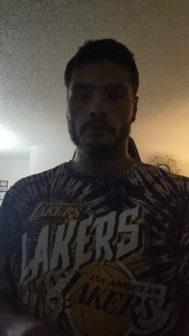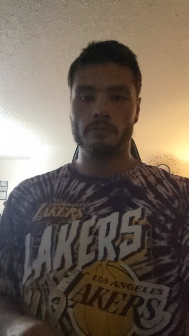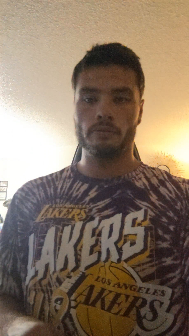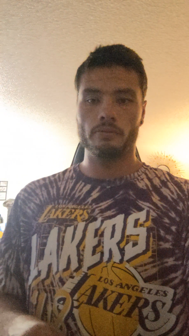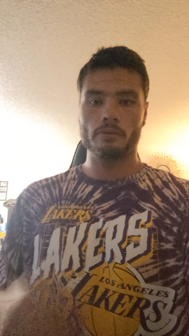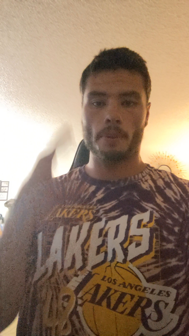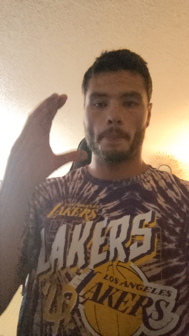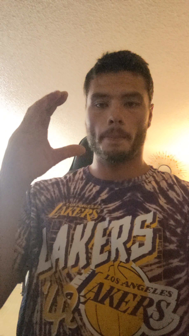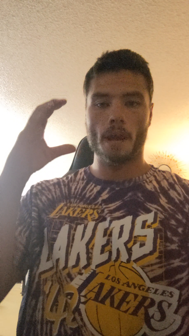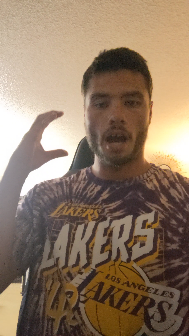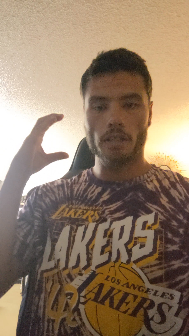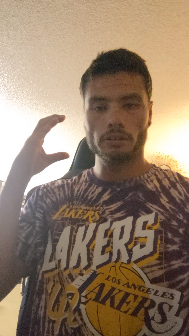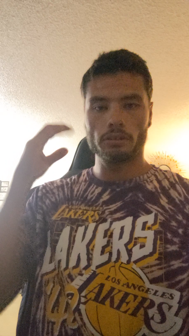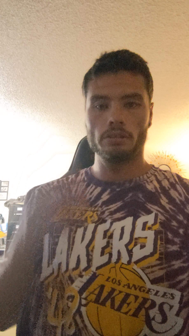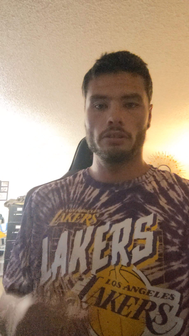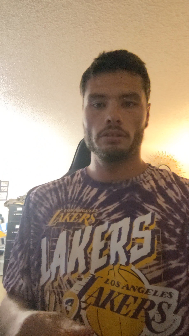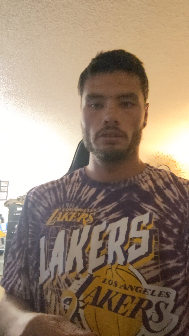bus